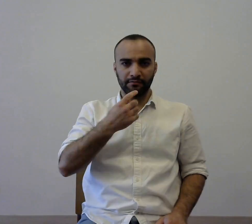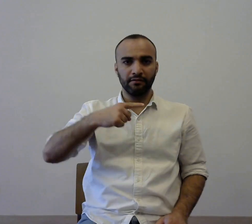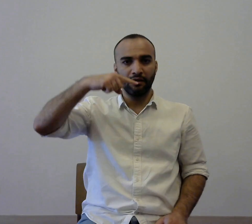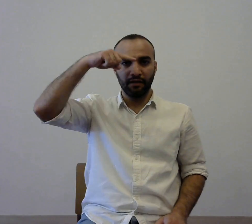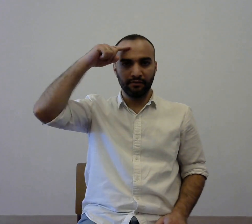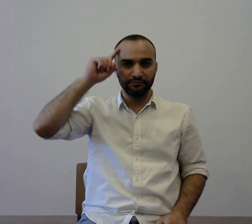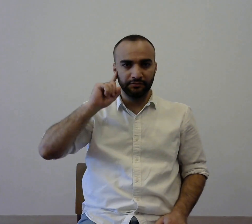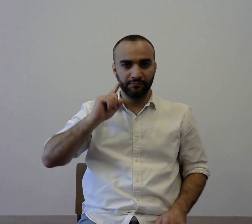azərbaycan